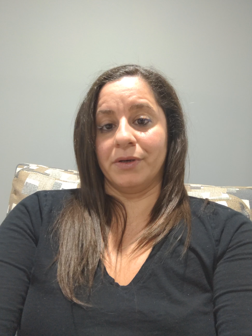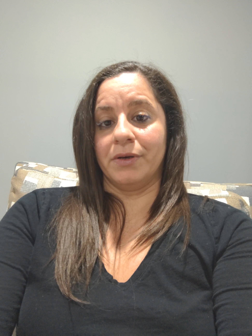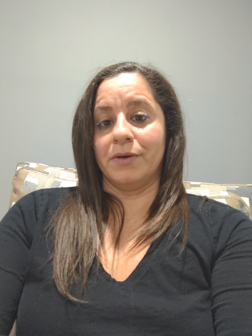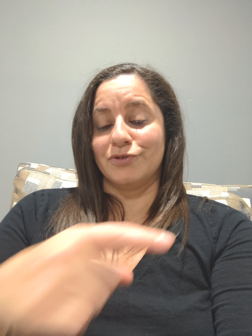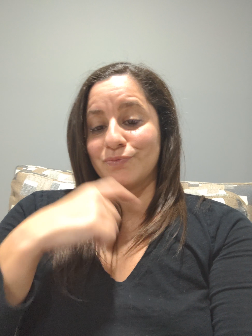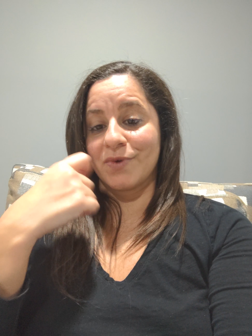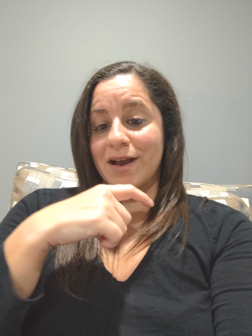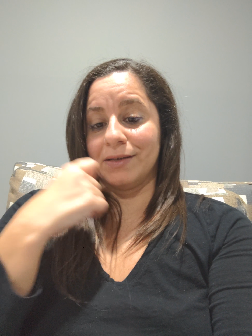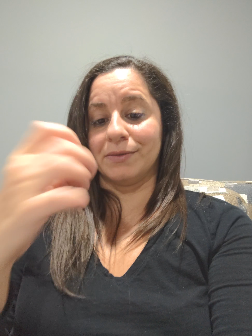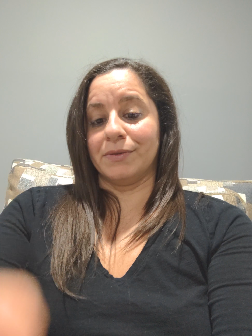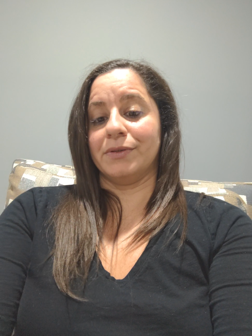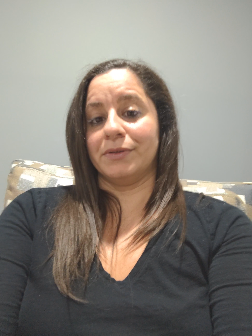dryer